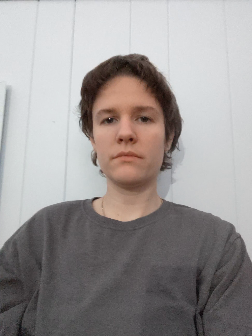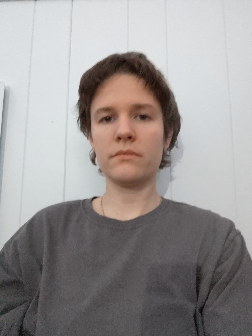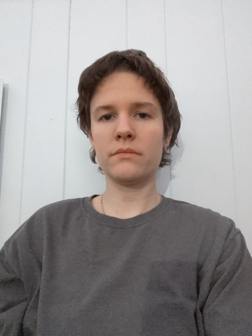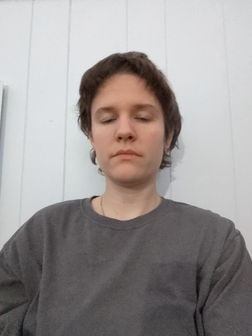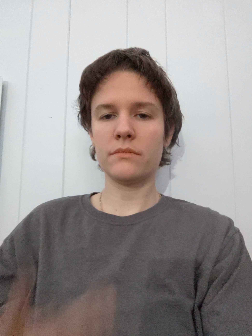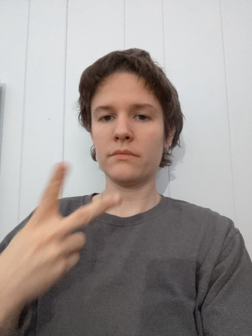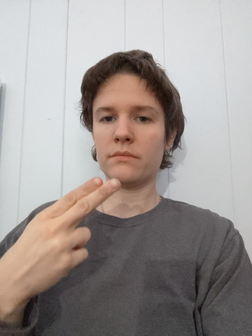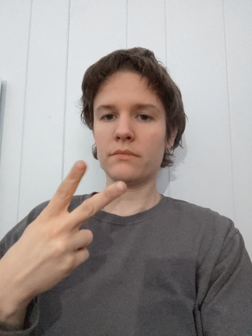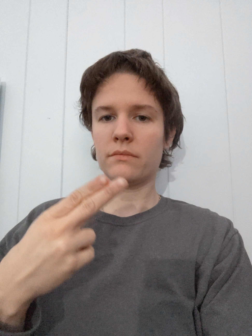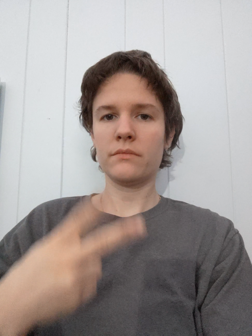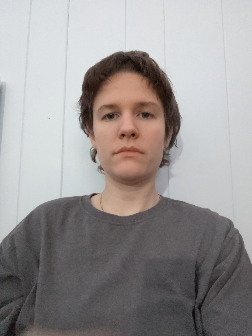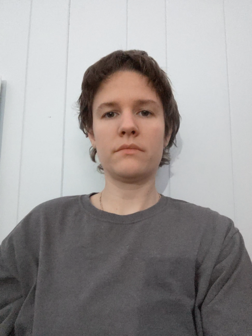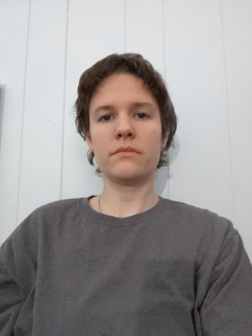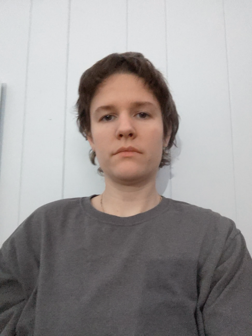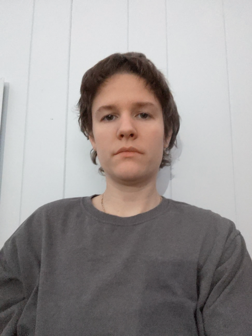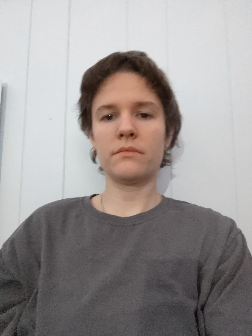scissors